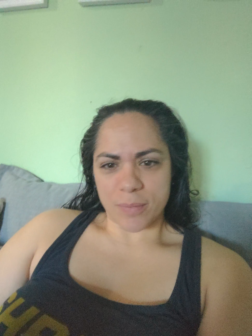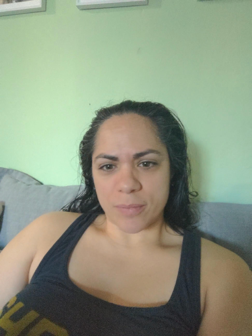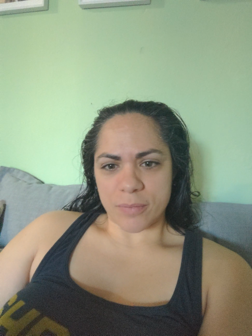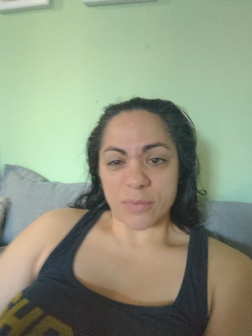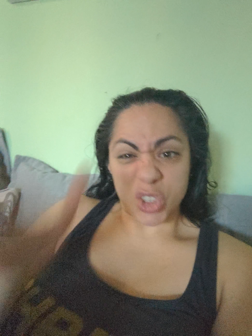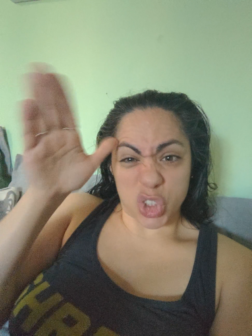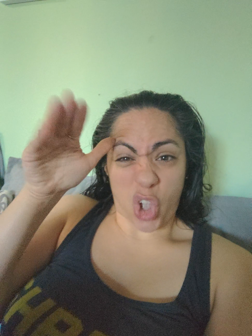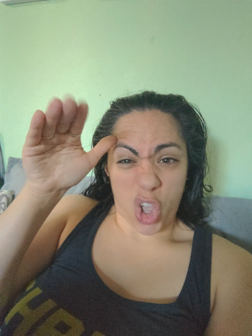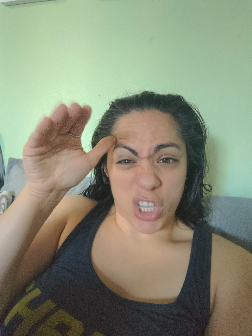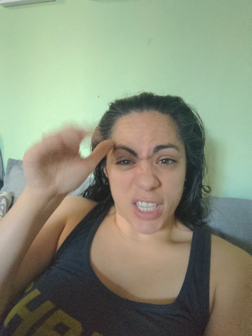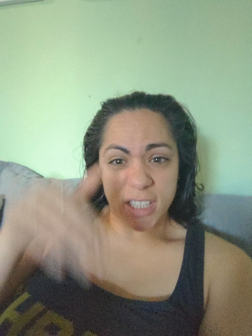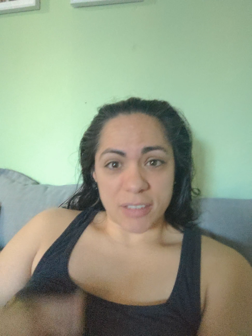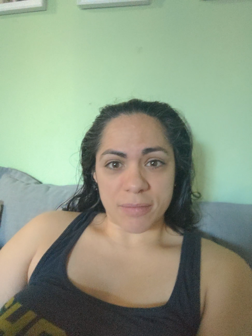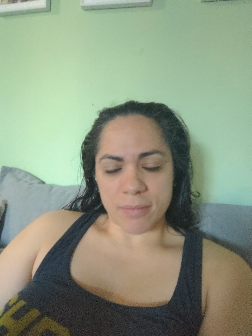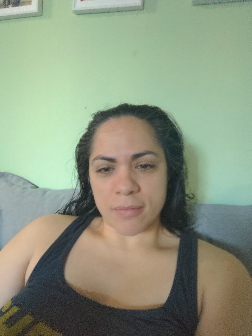donkey